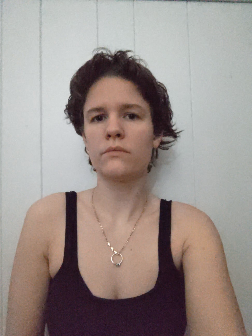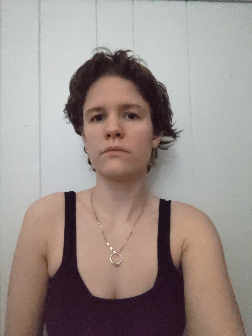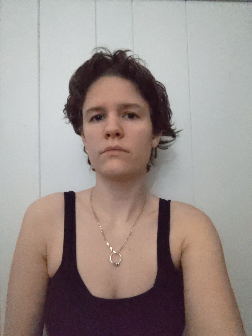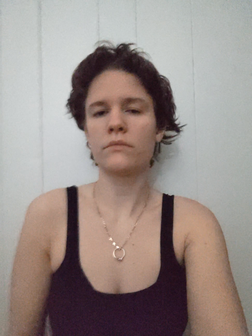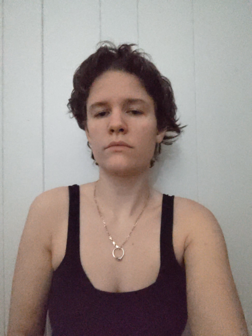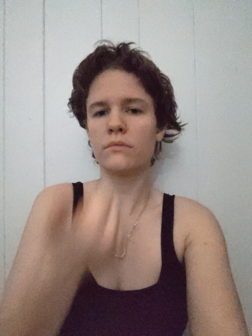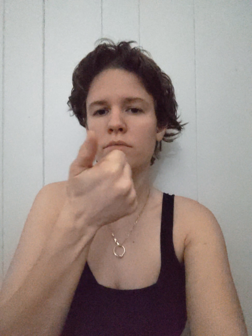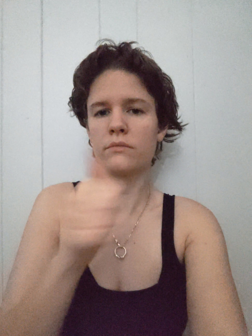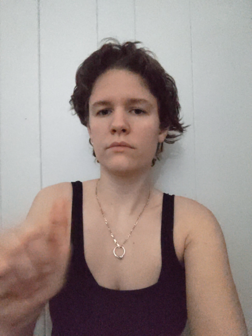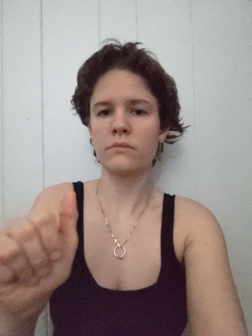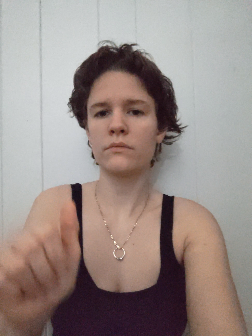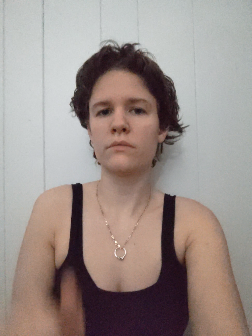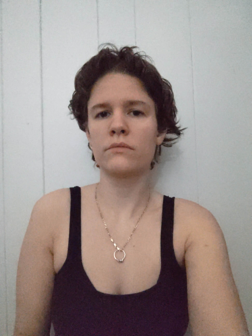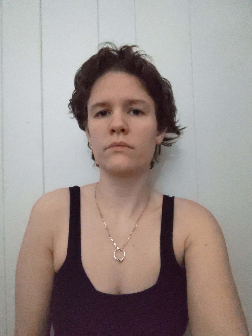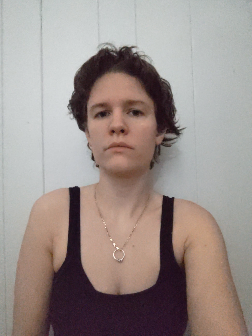any